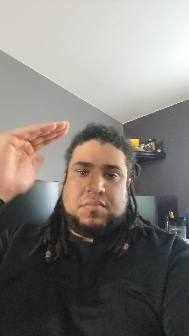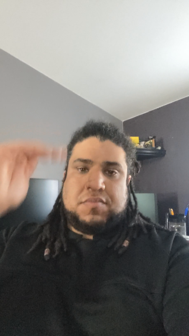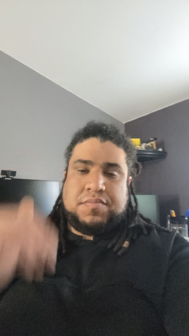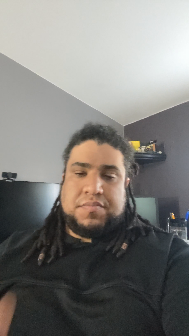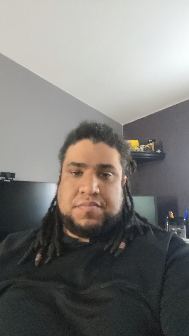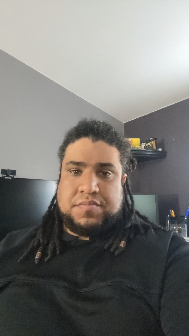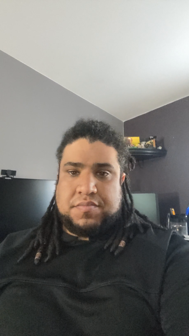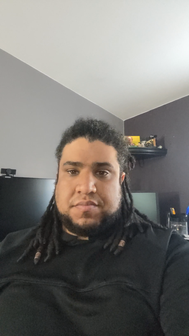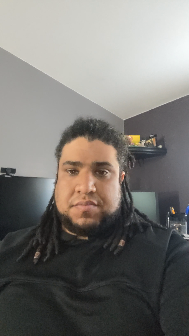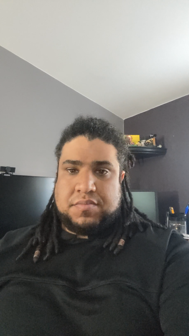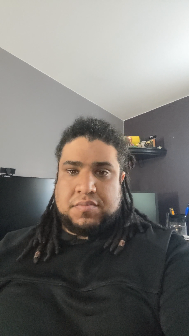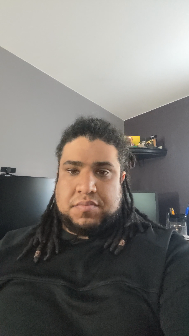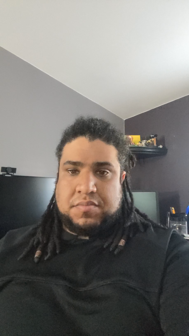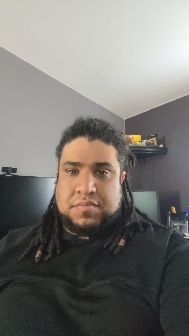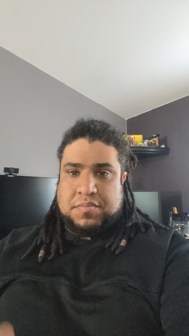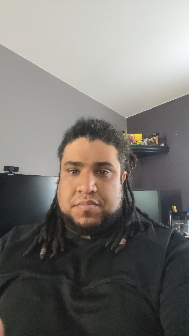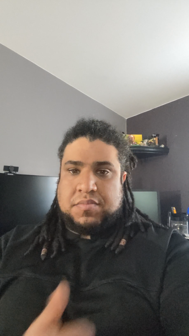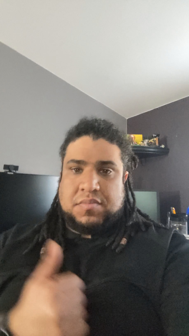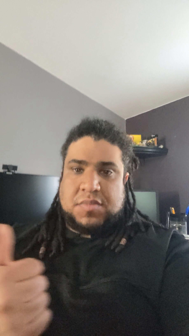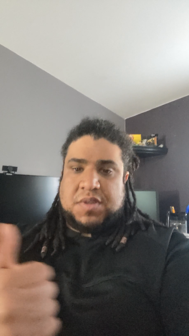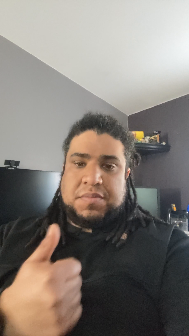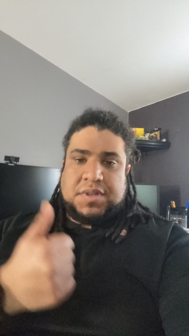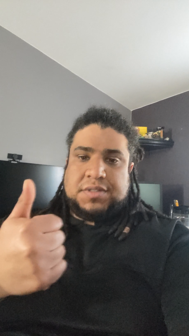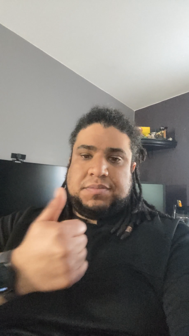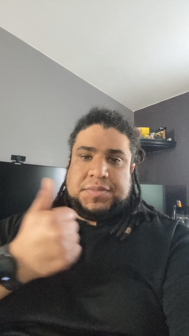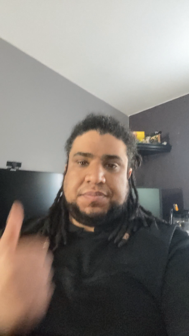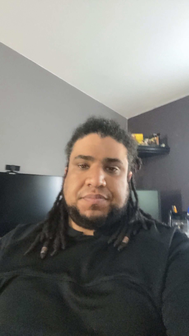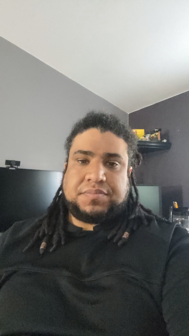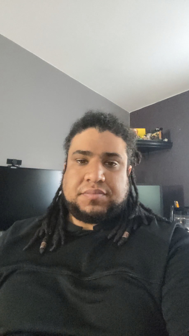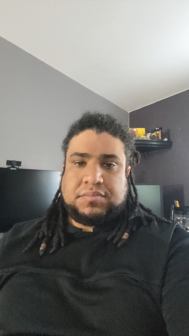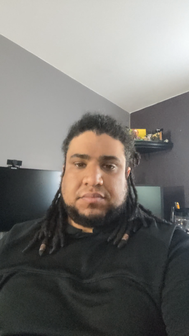basement